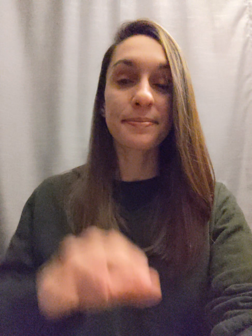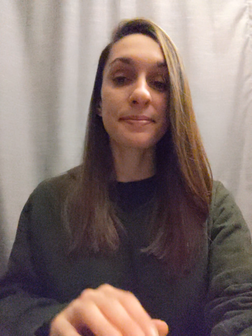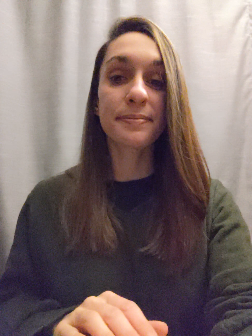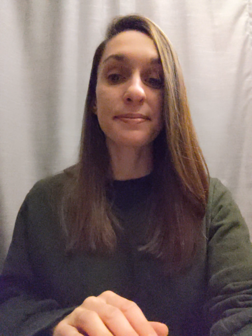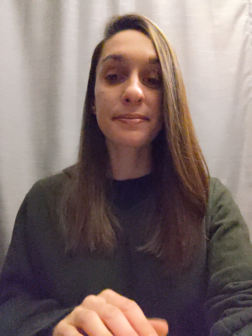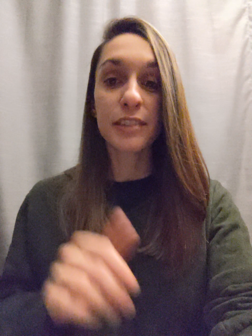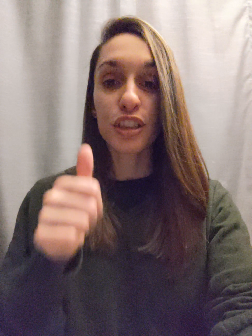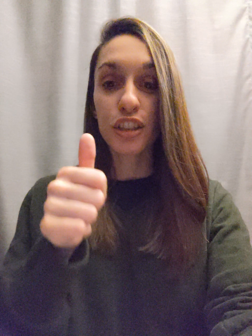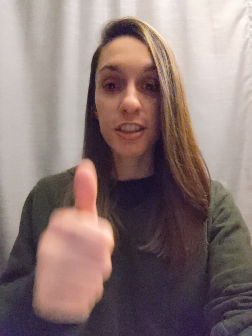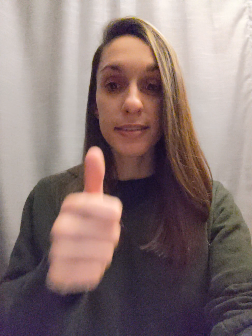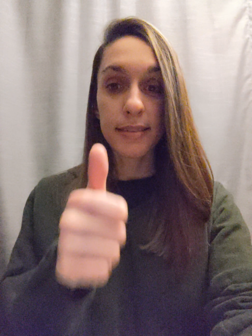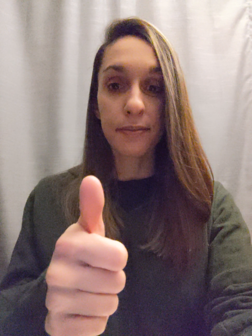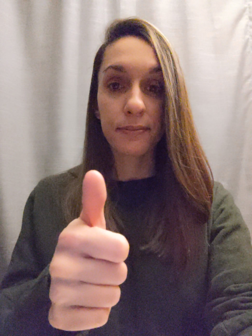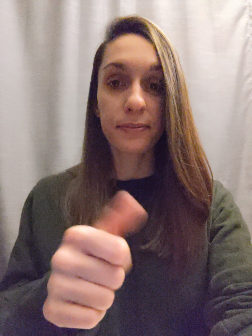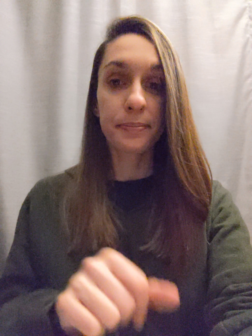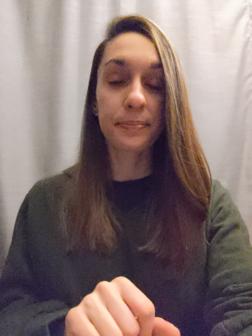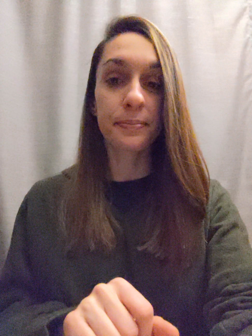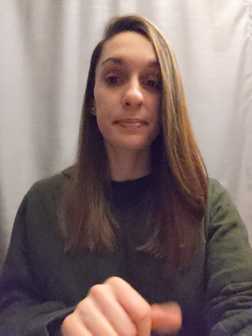yourself